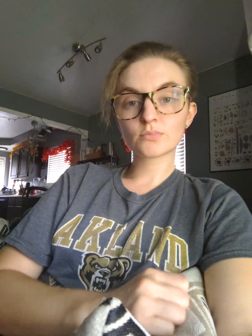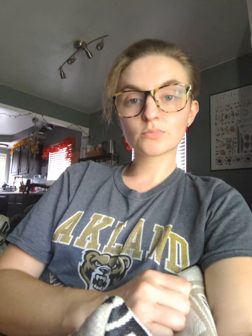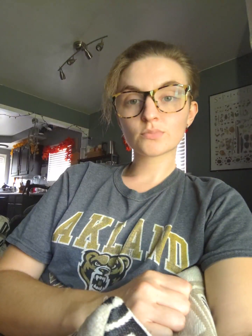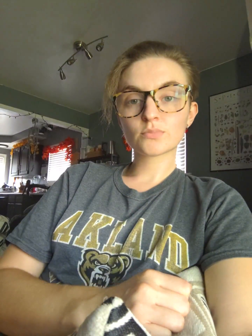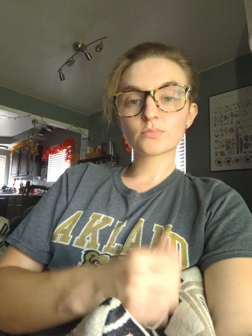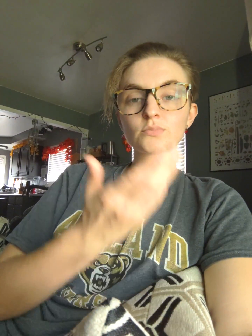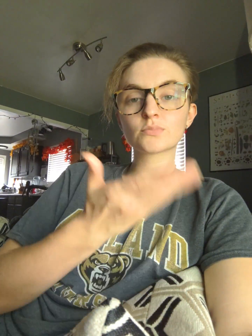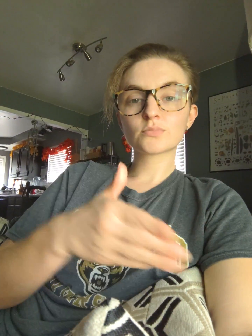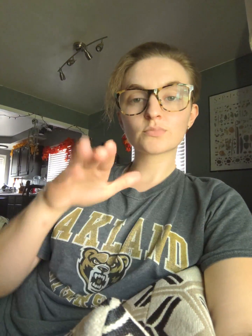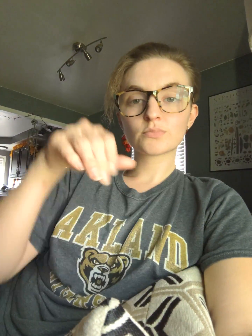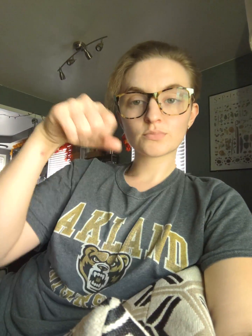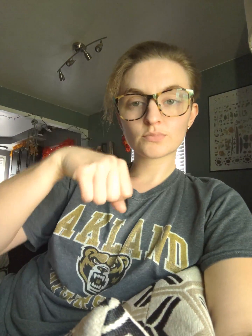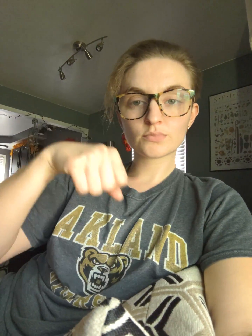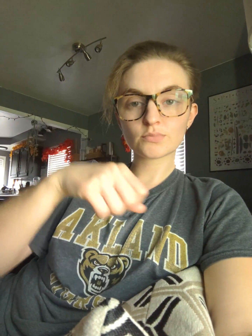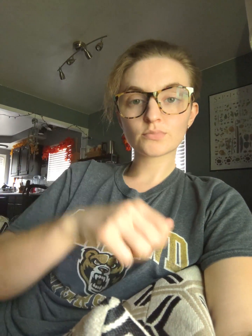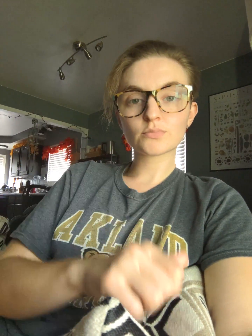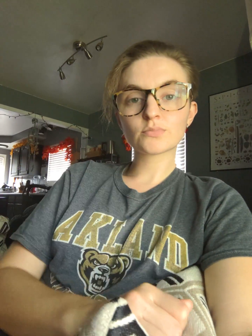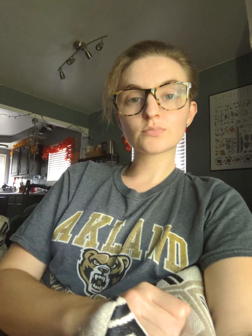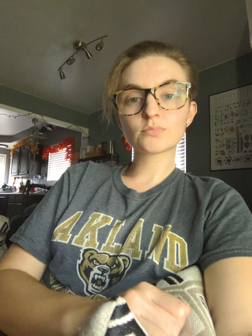basket